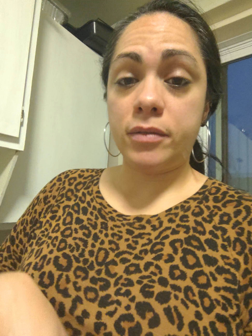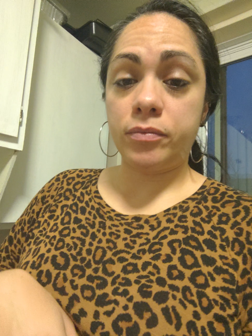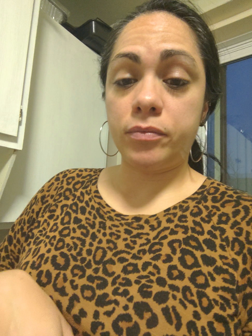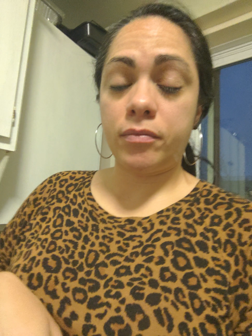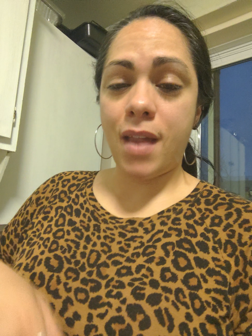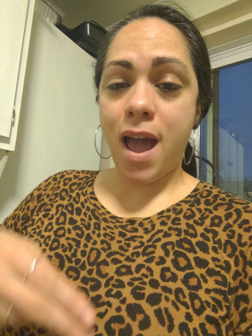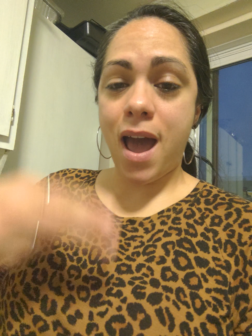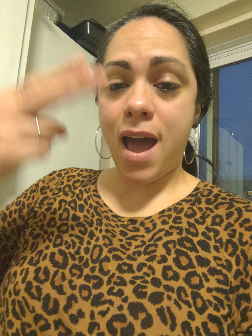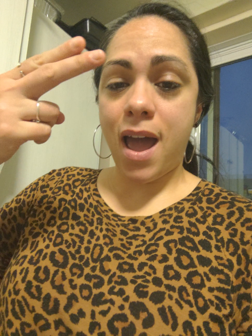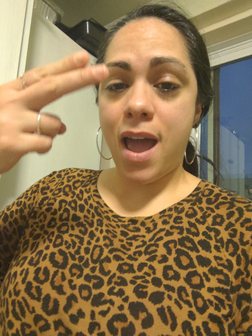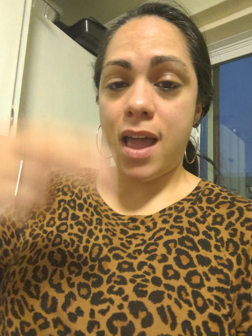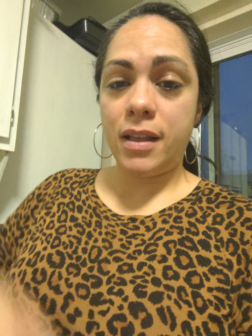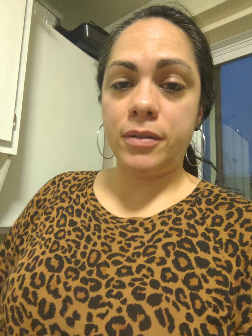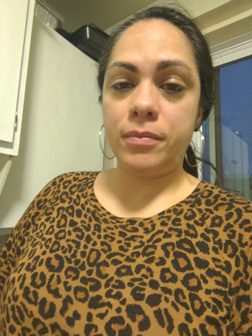high